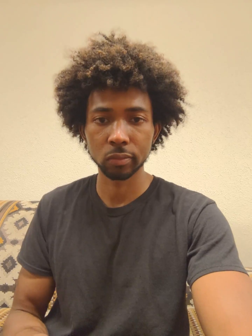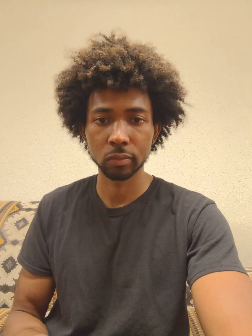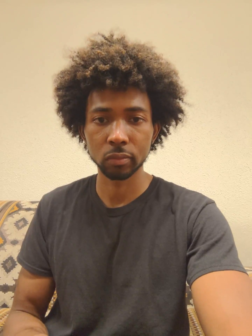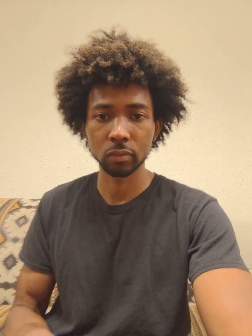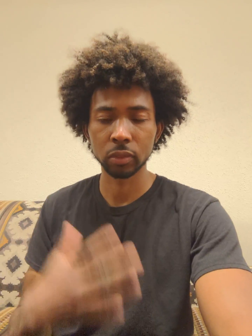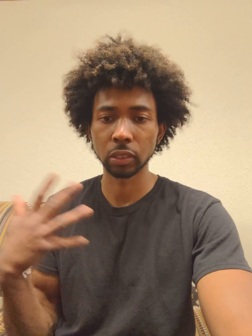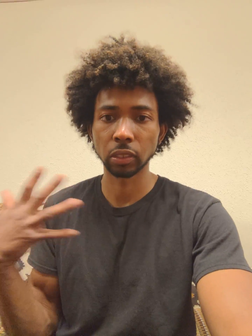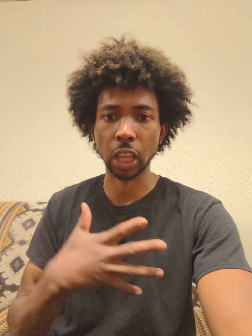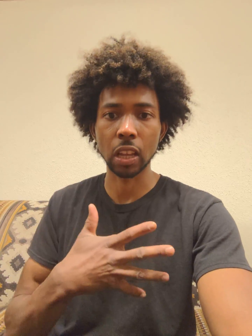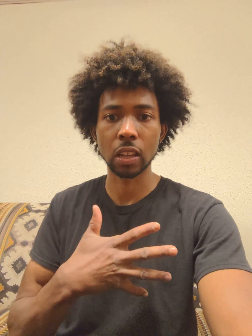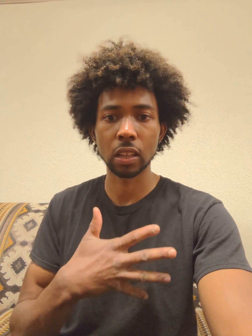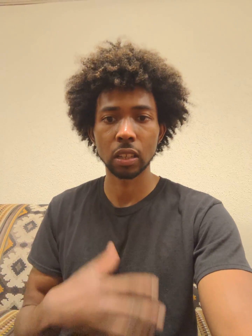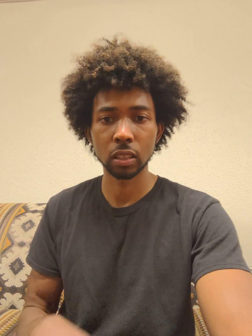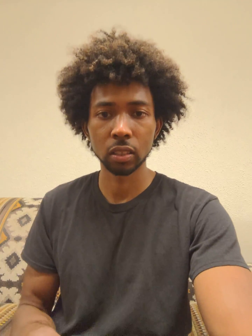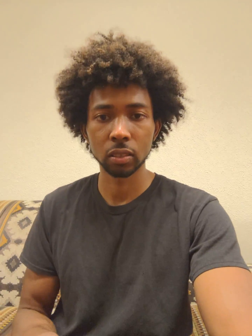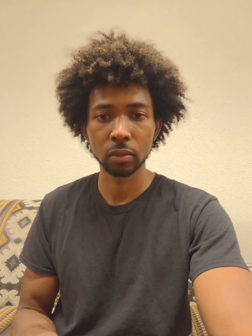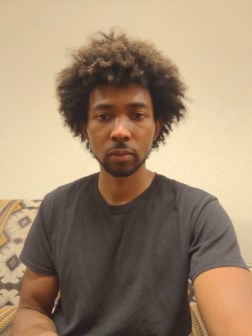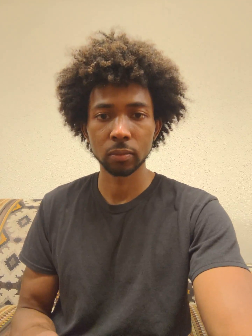scared